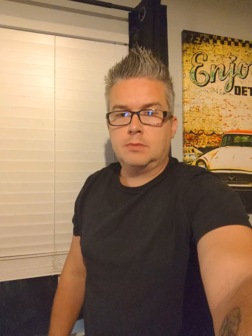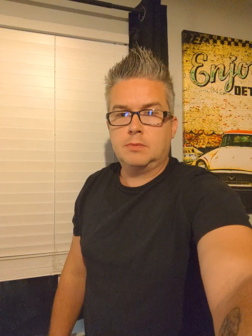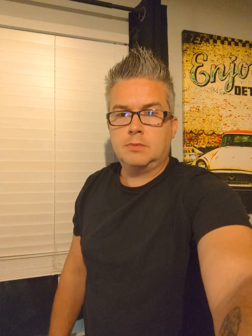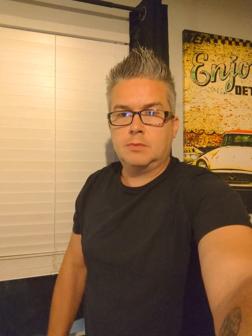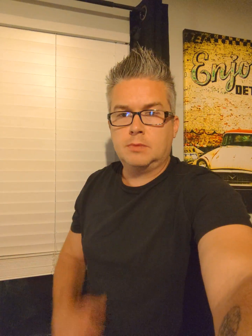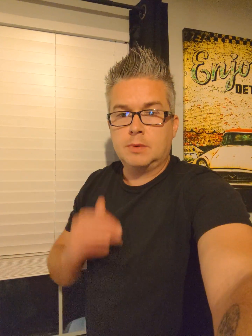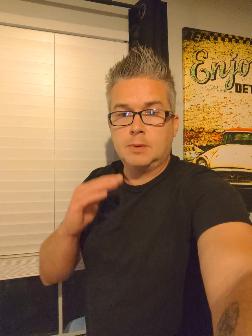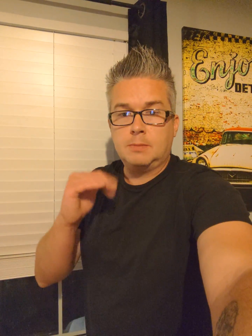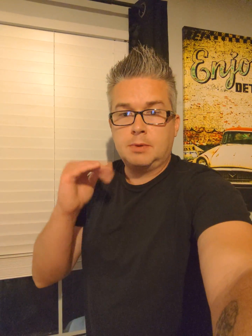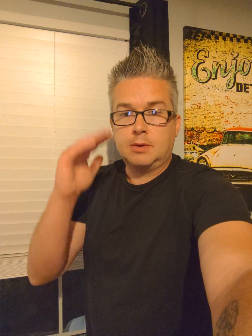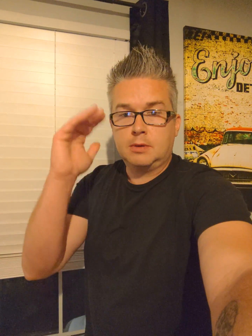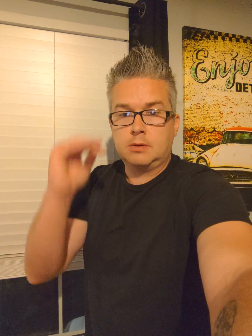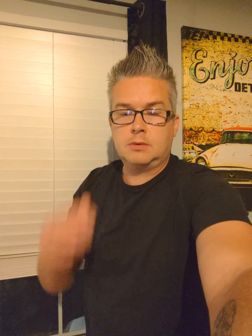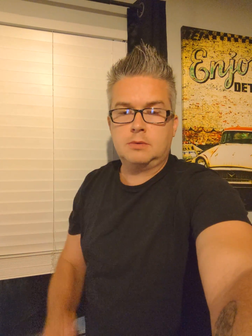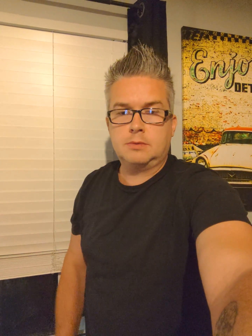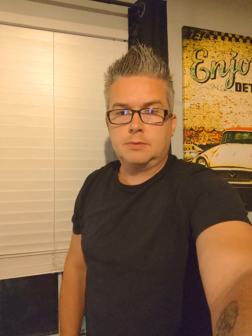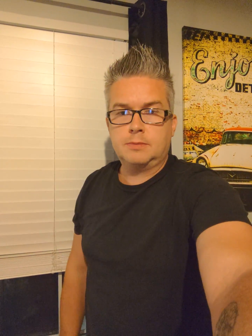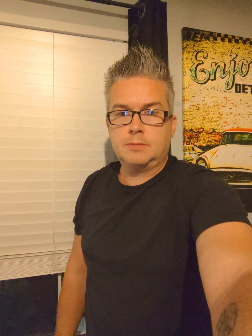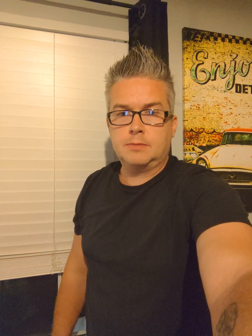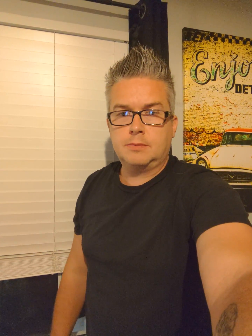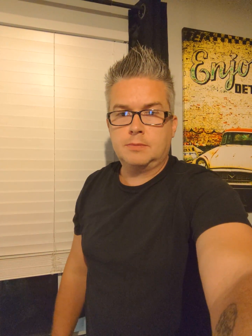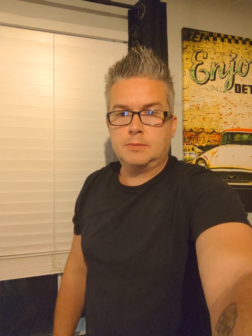build